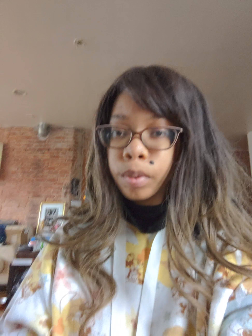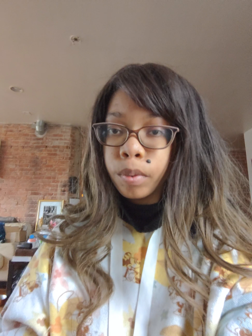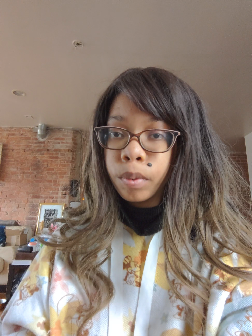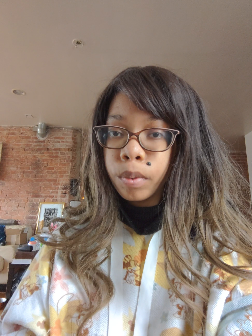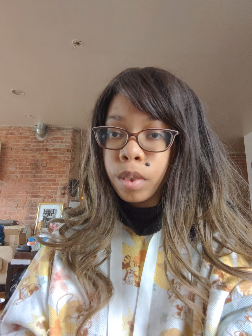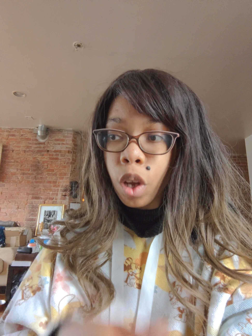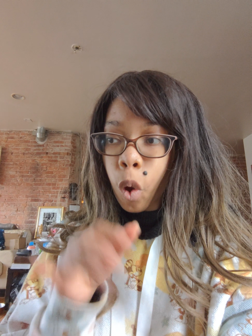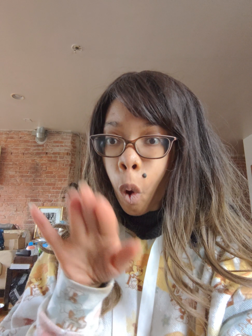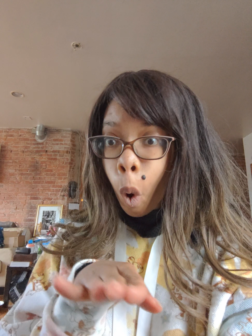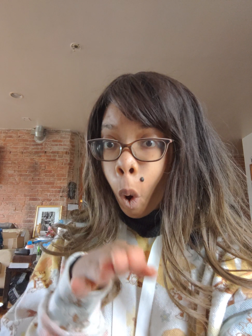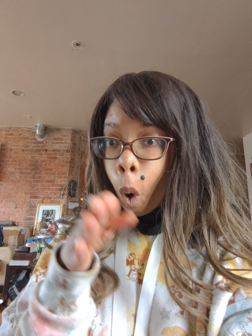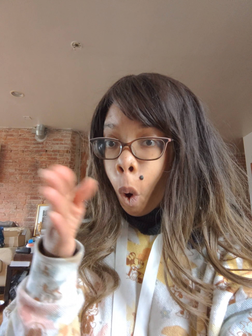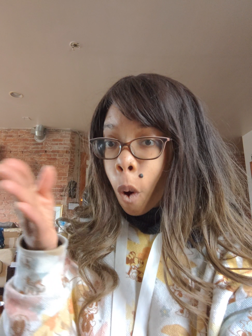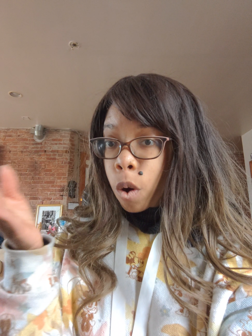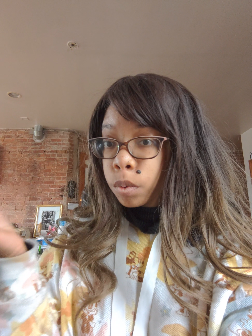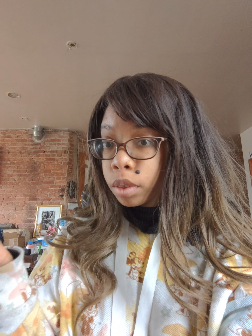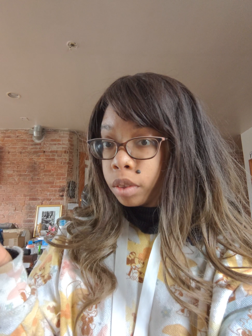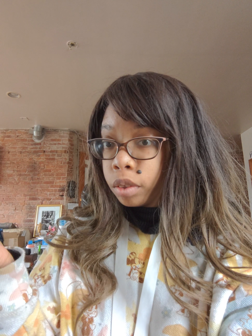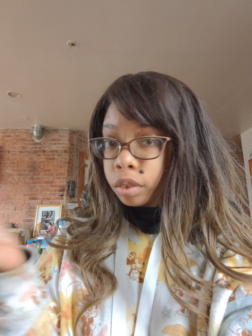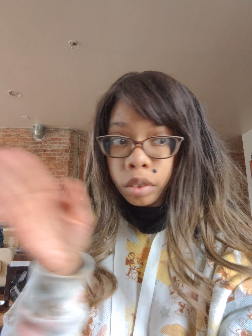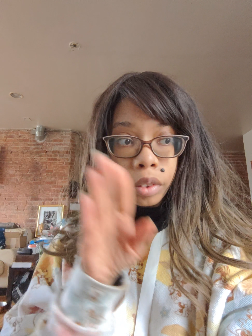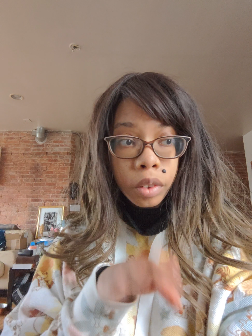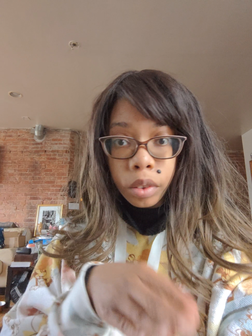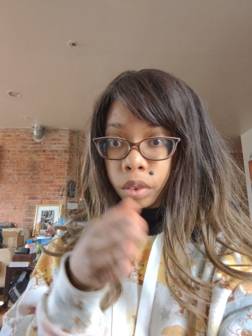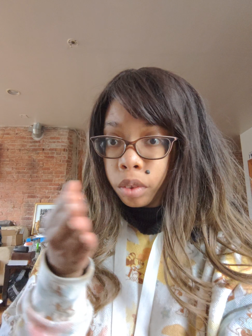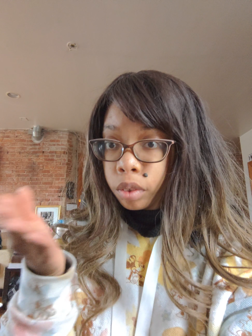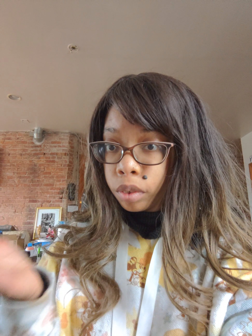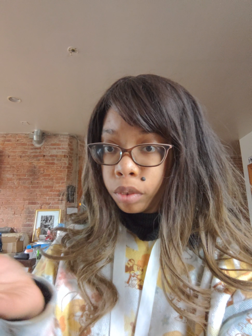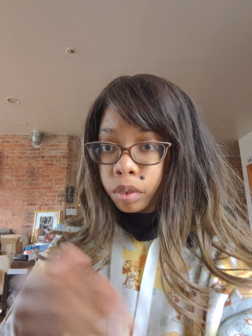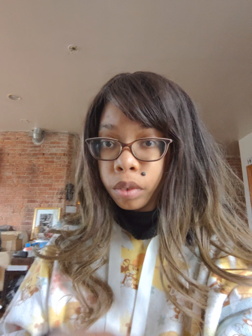open